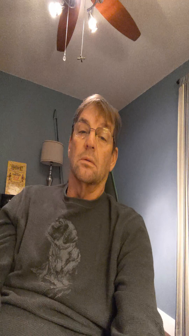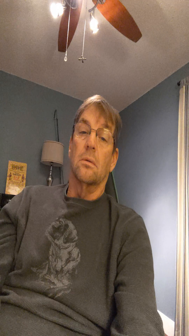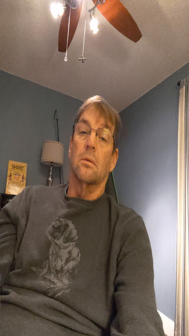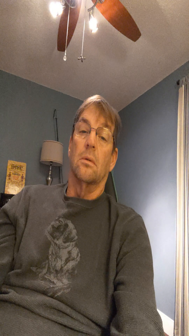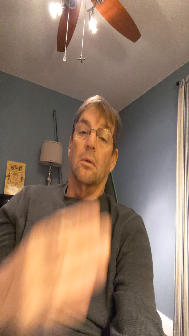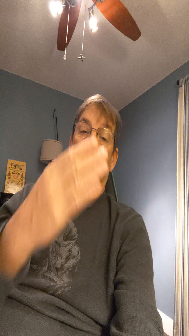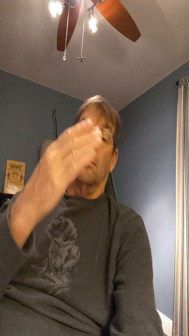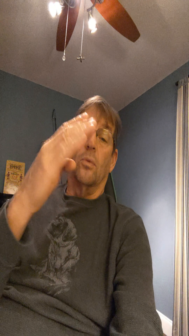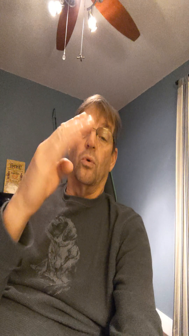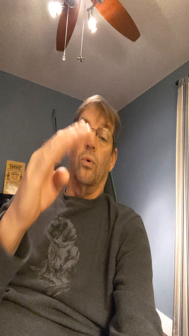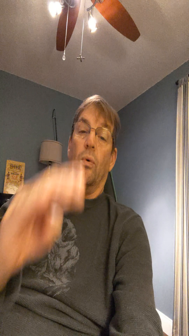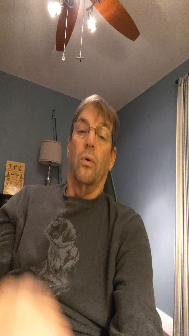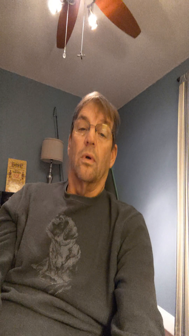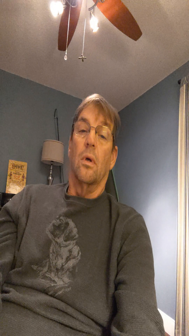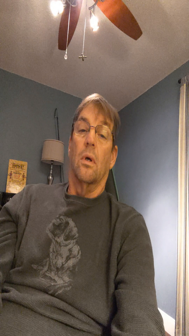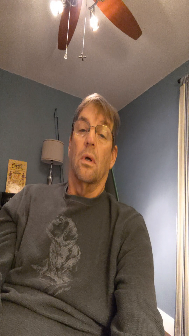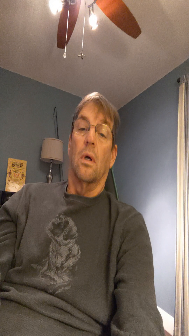blue